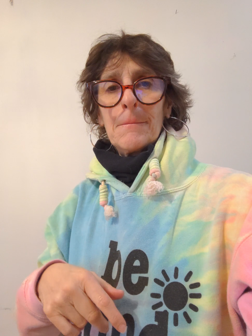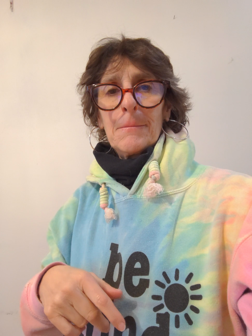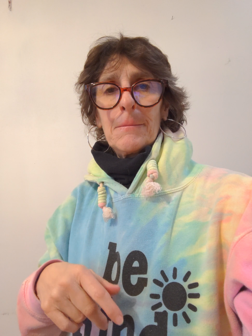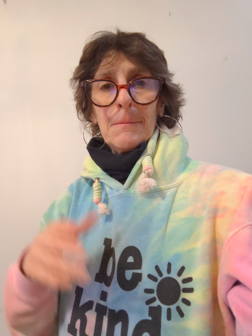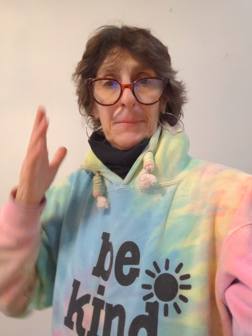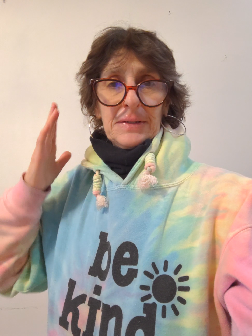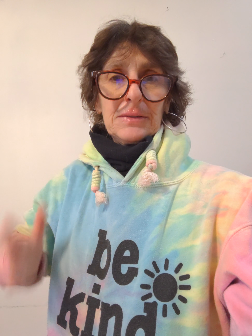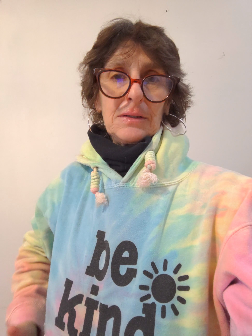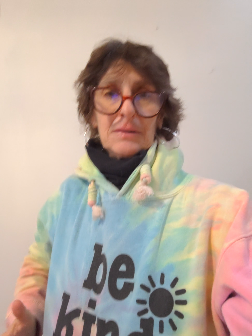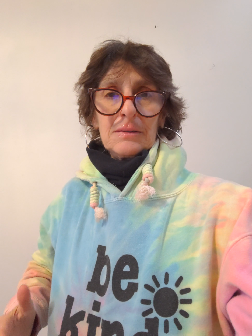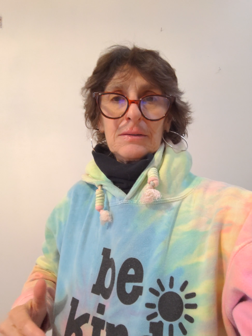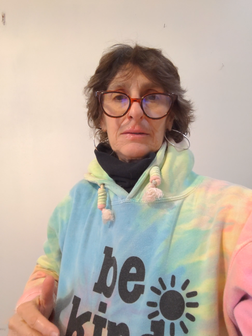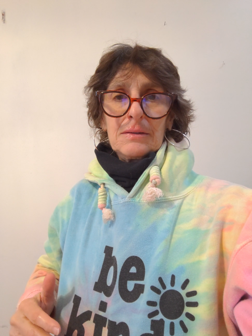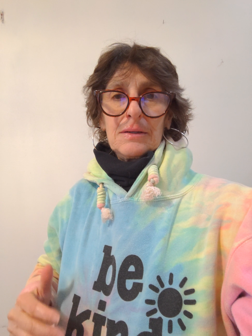beside